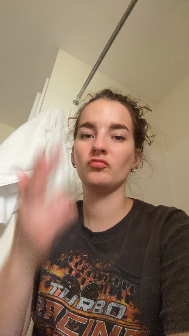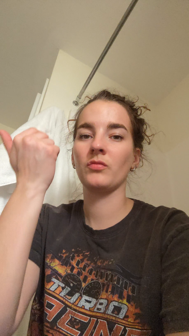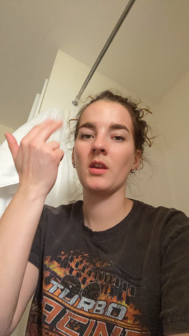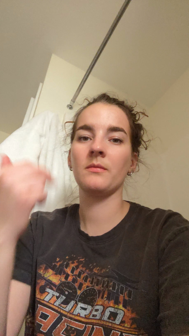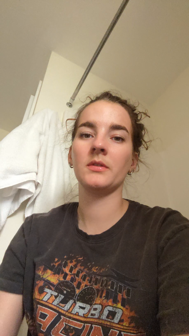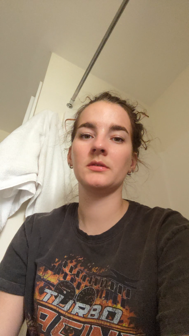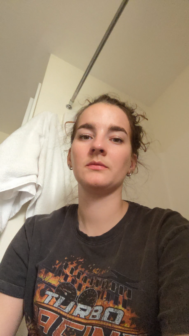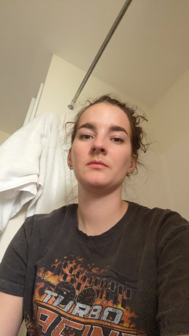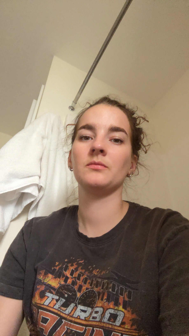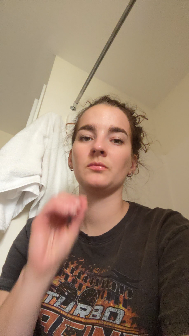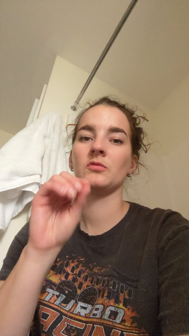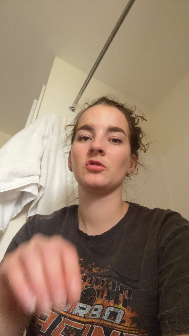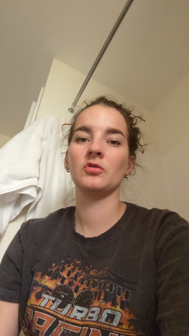put